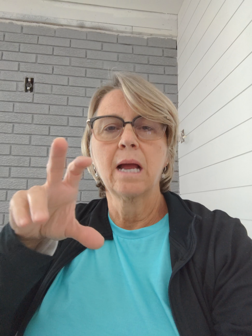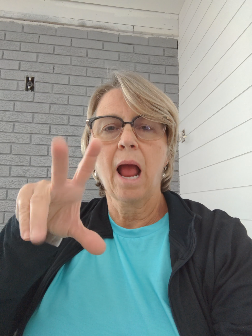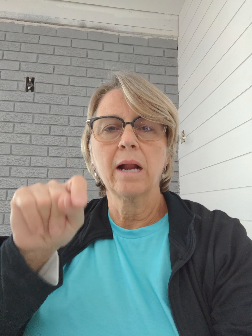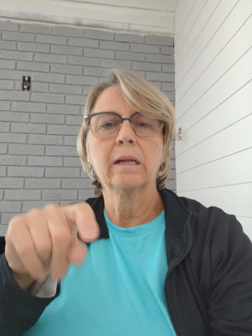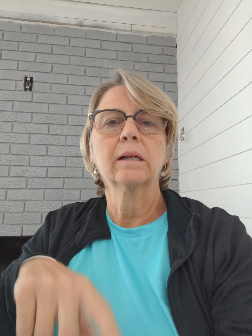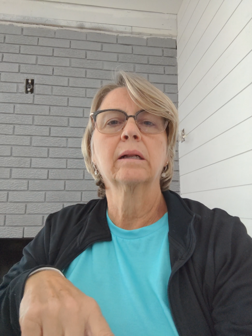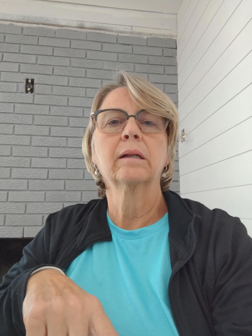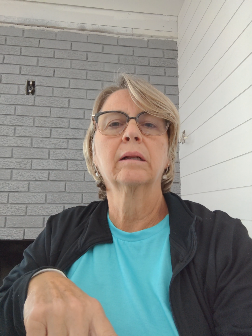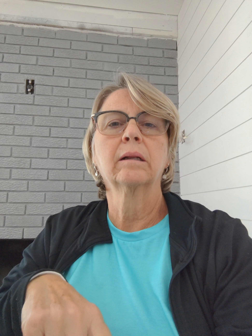cut